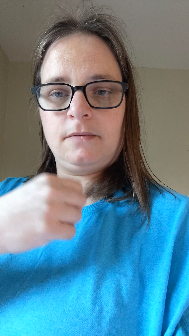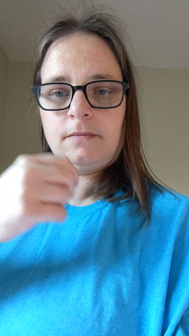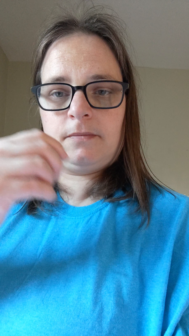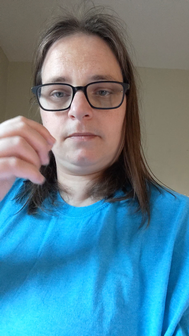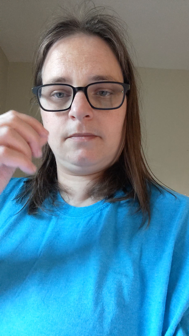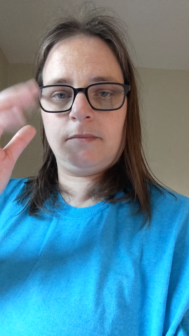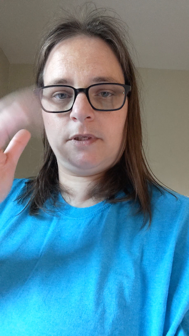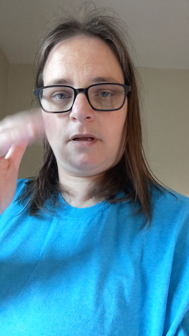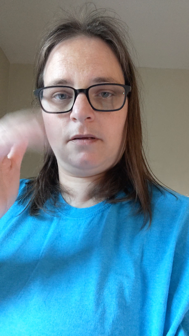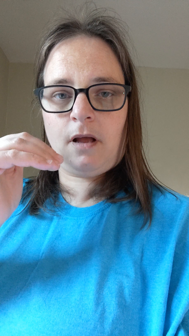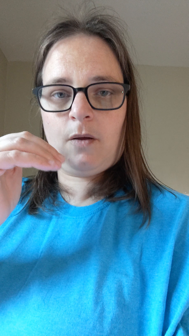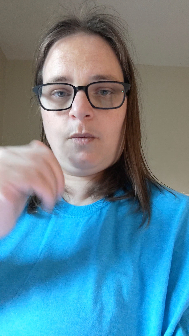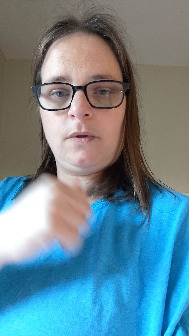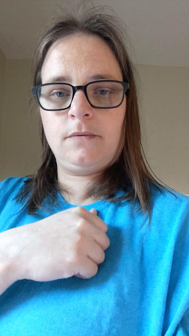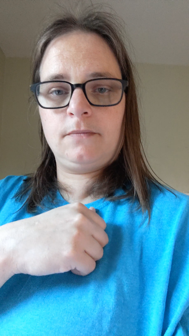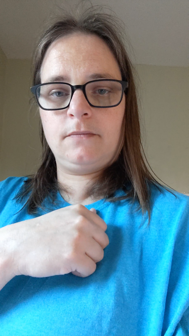downtown